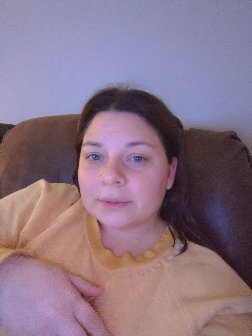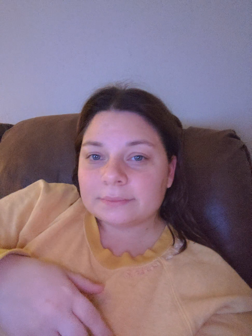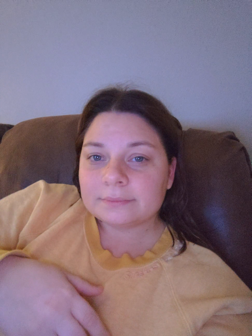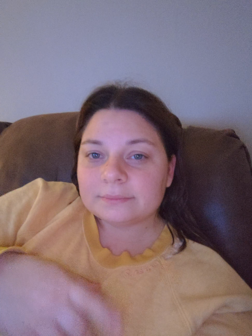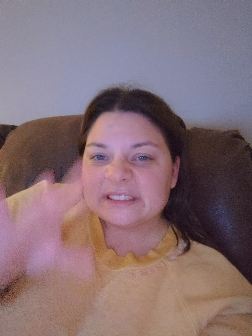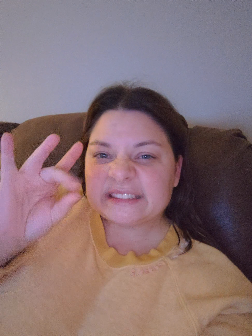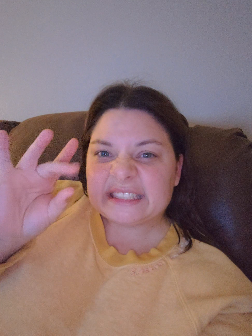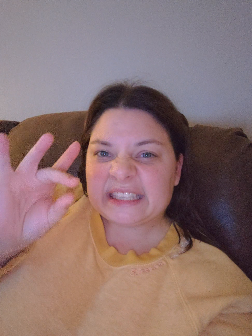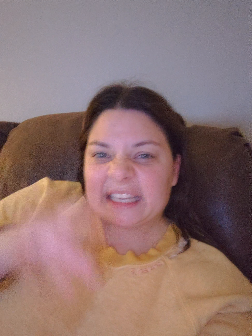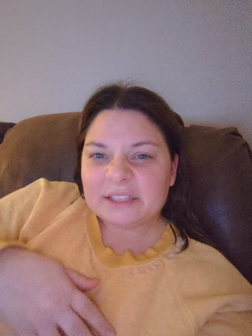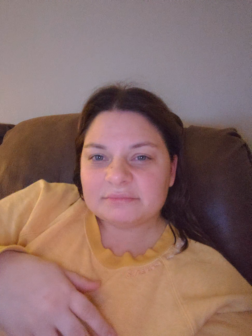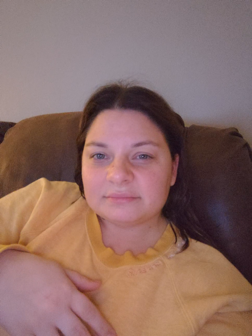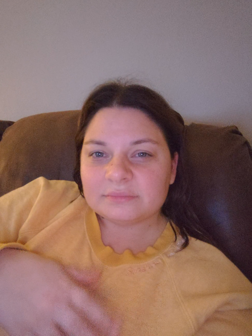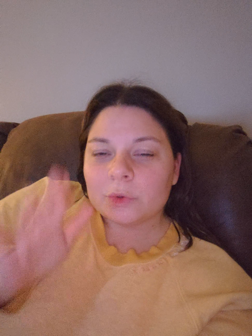sticky